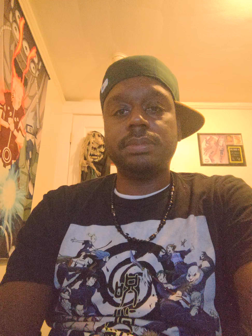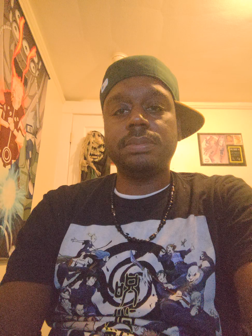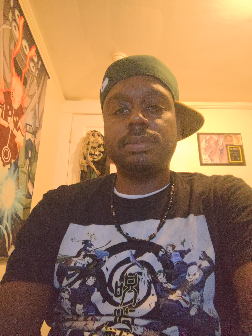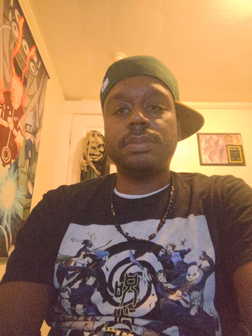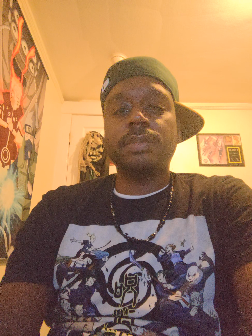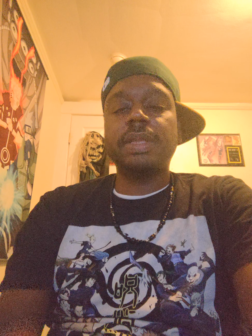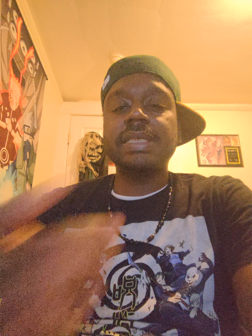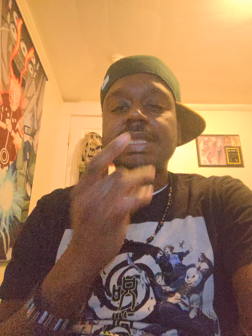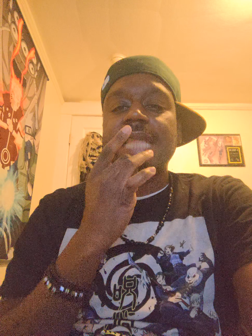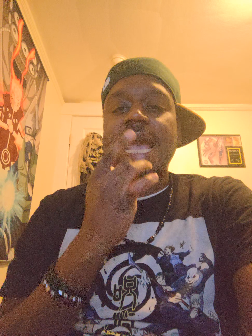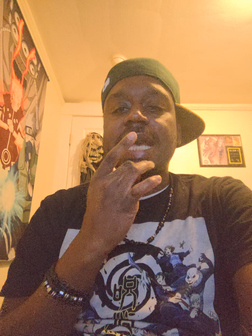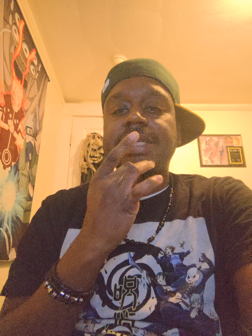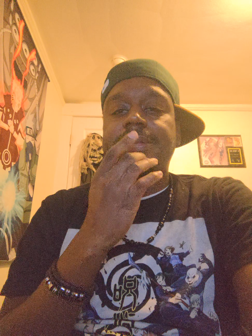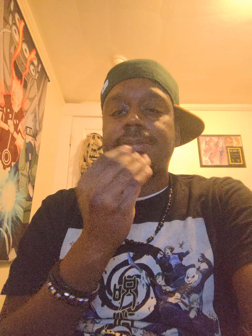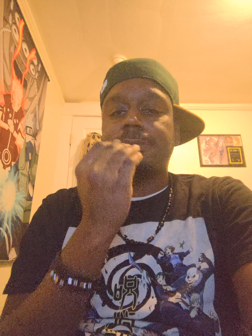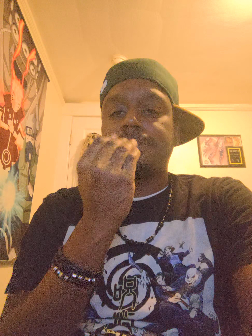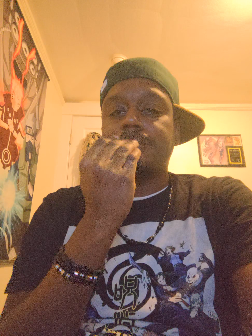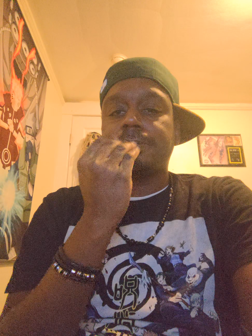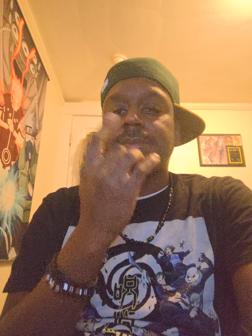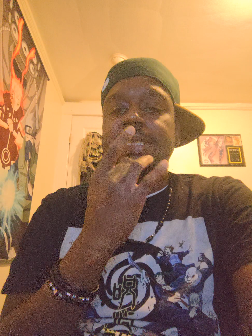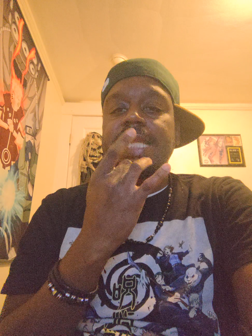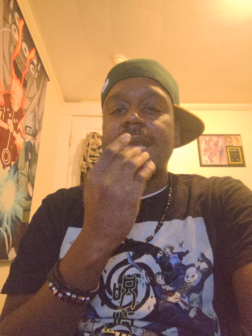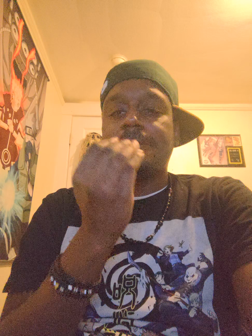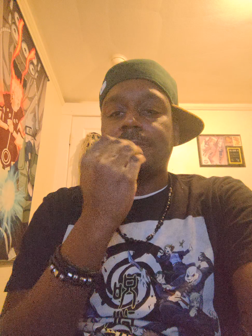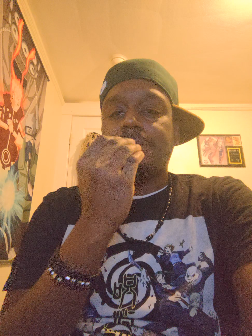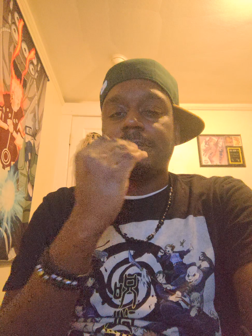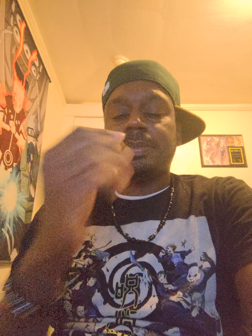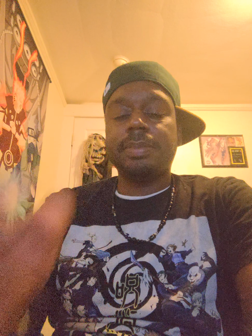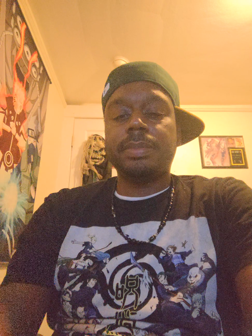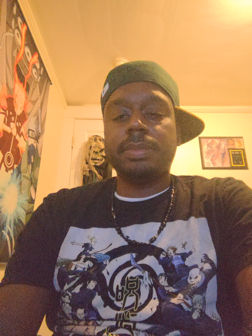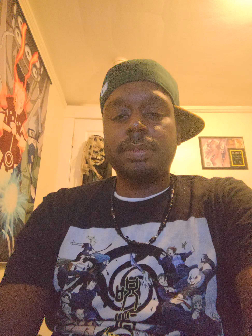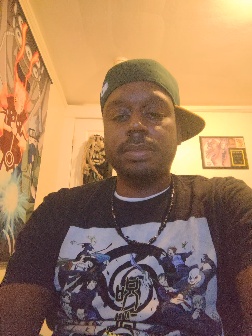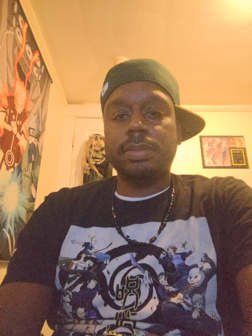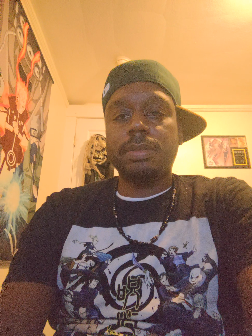snack